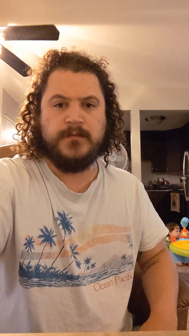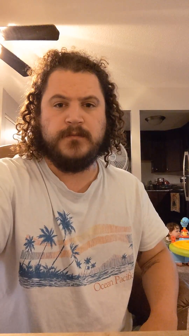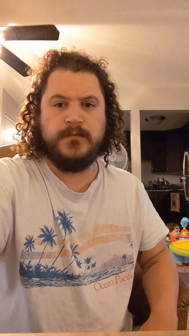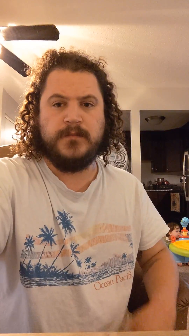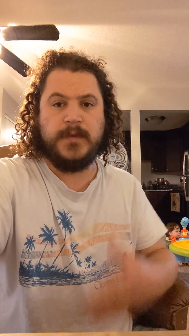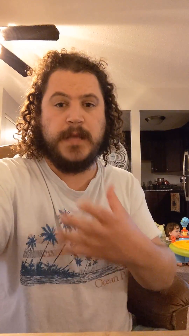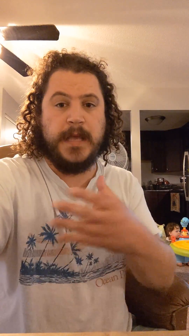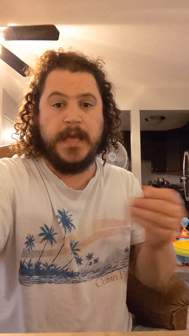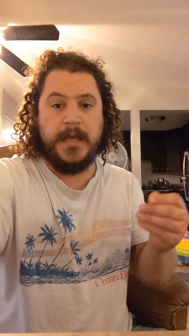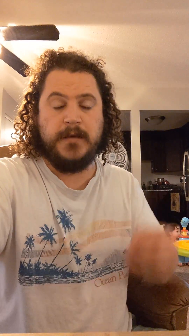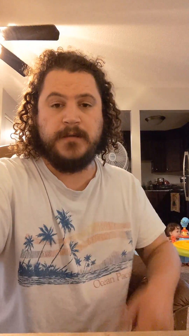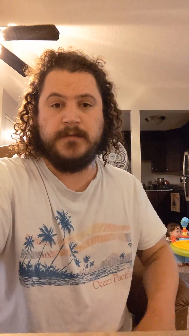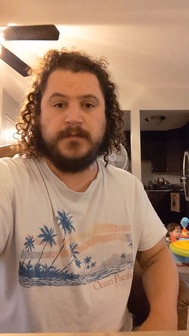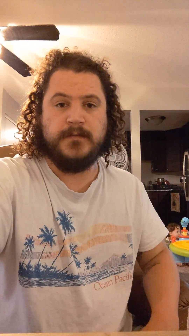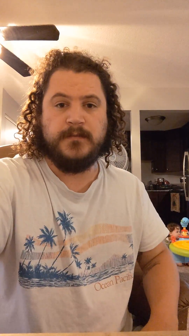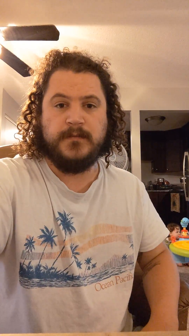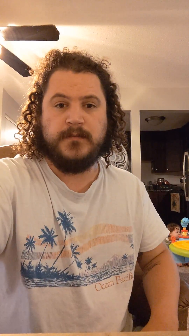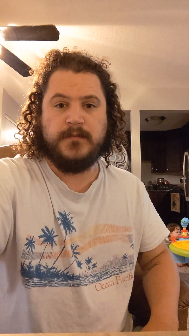and